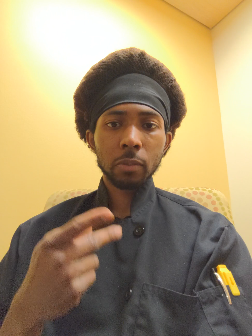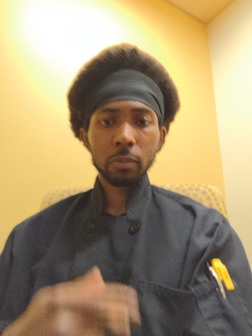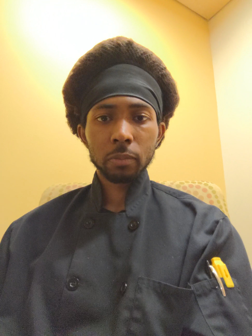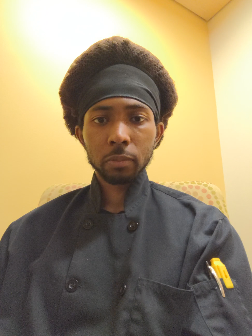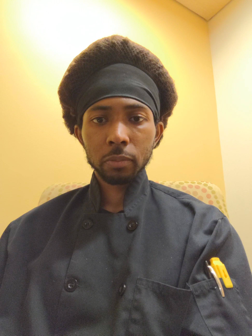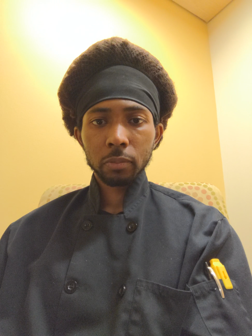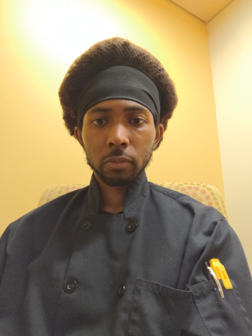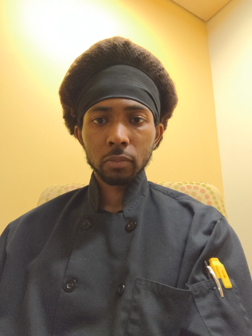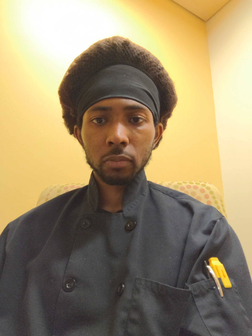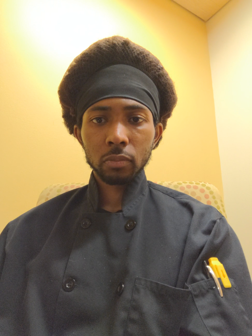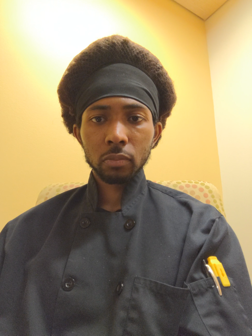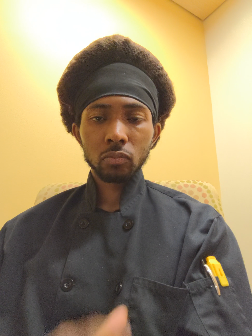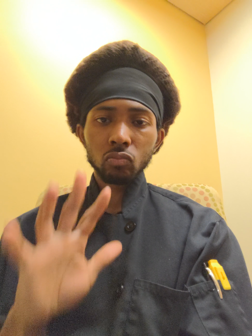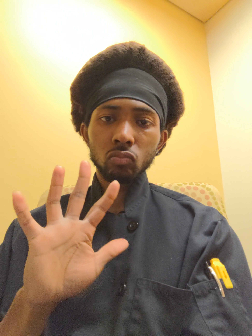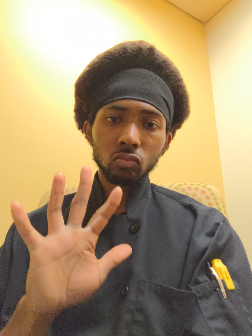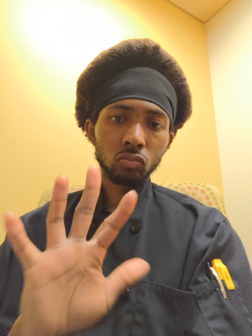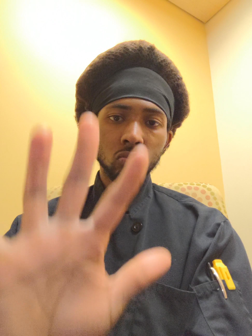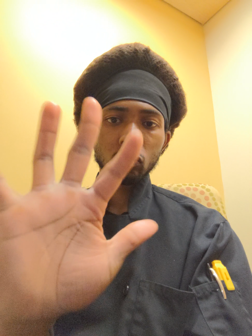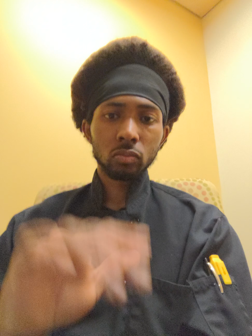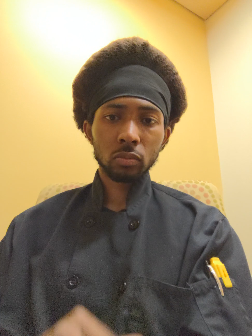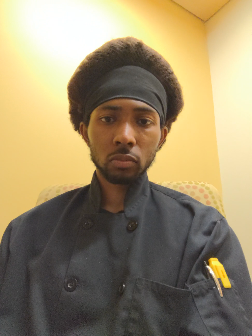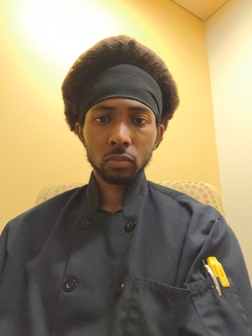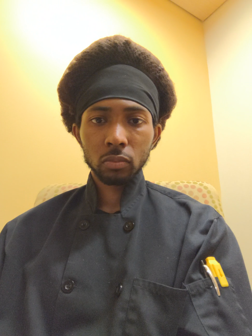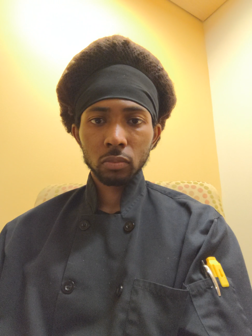give me five